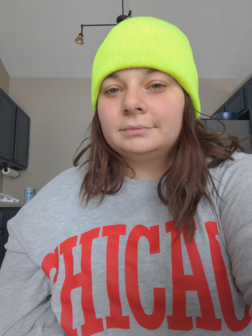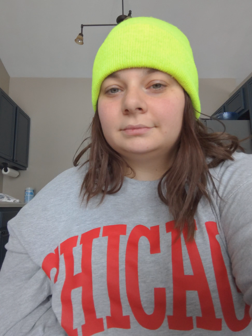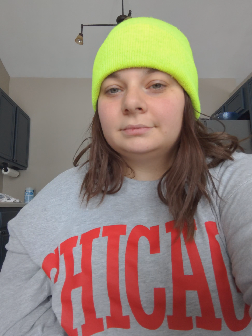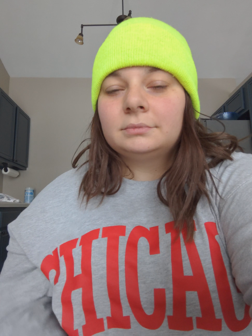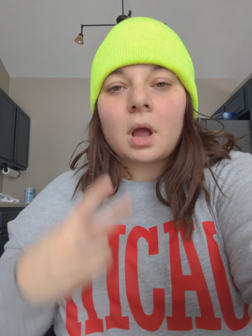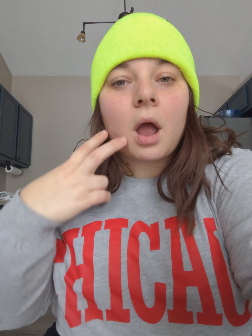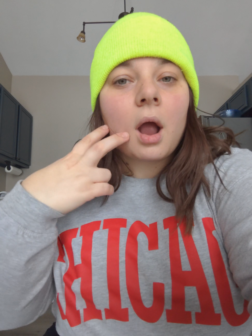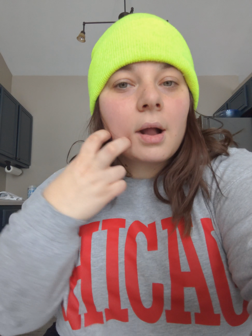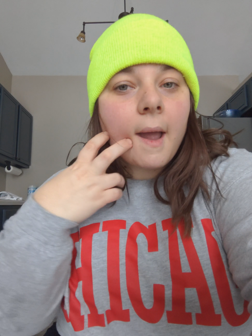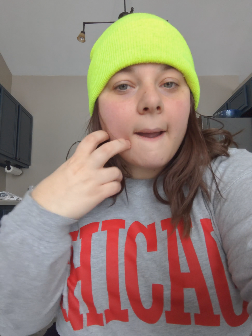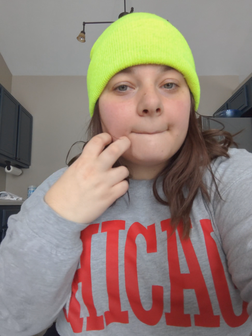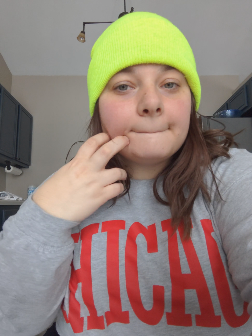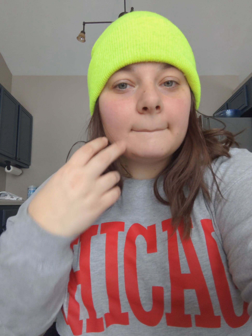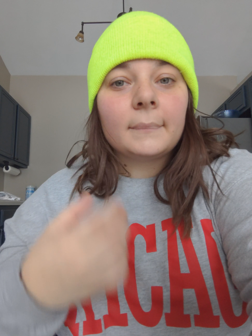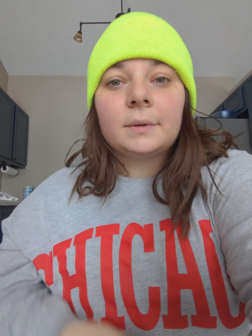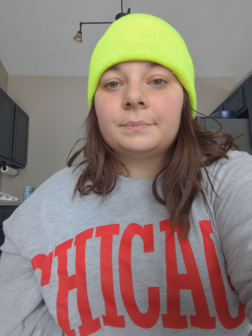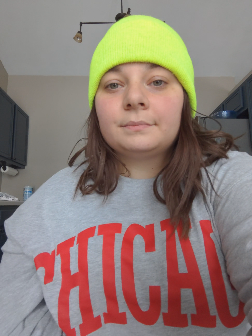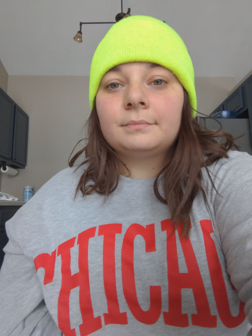gum